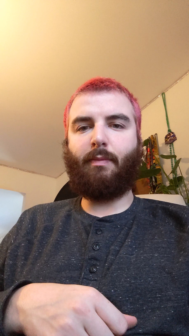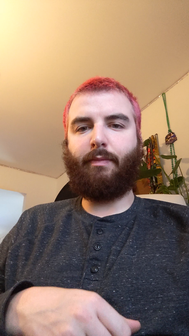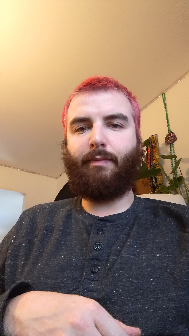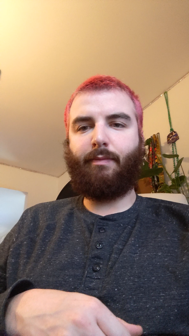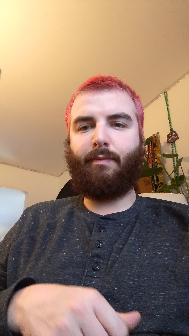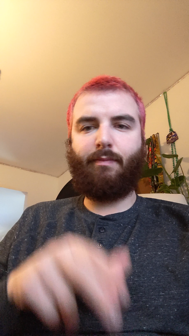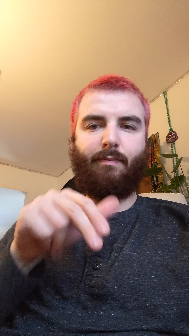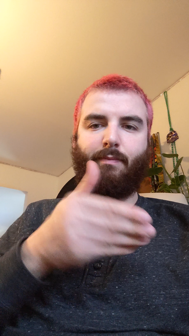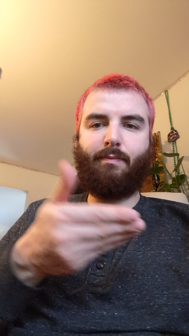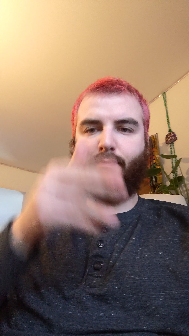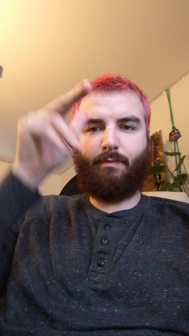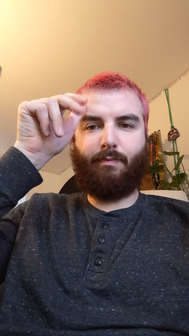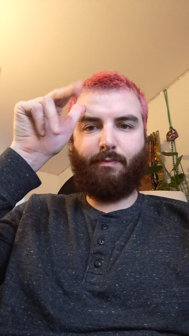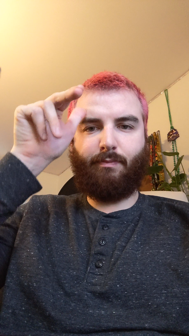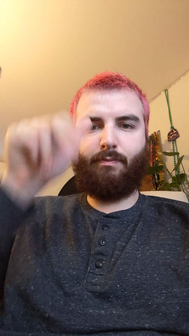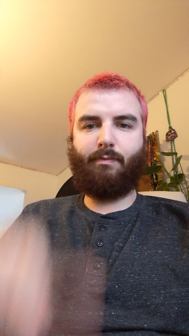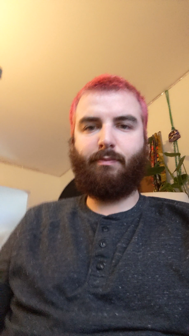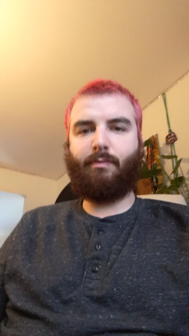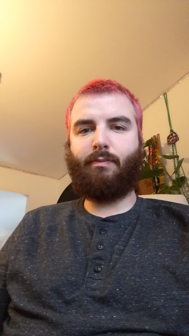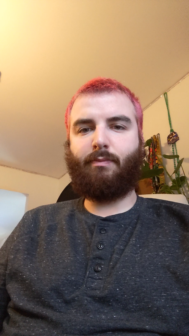pony